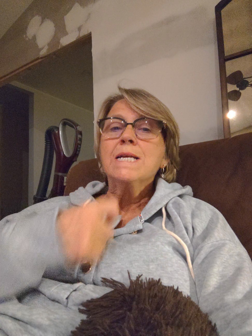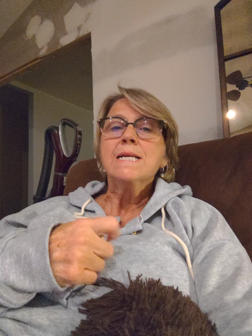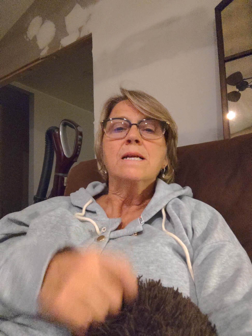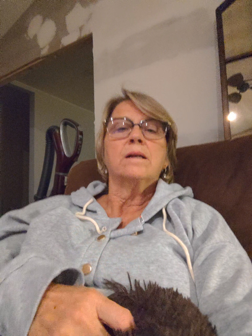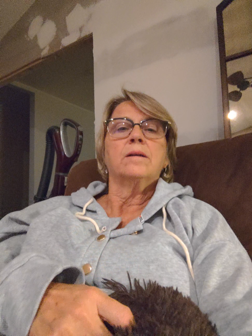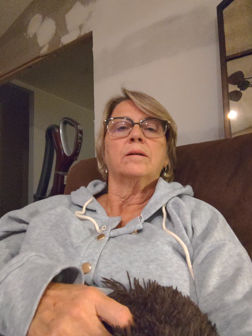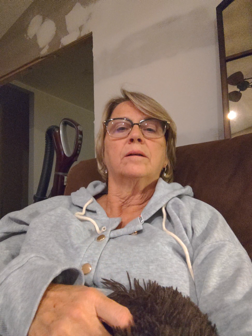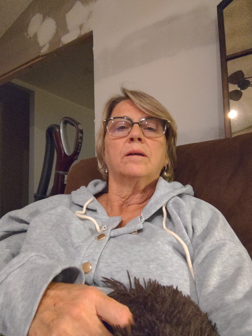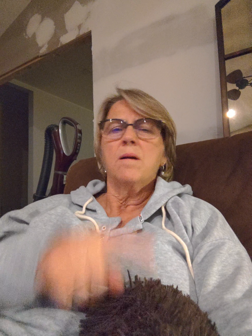red